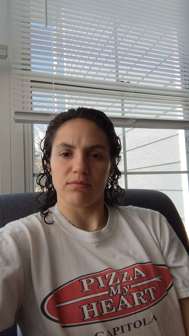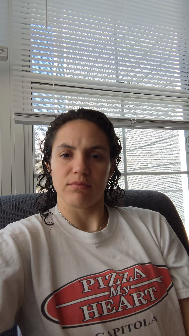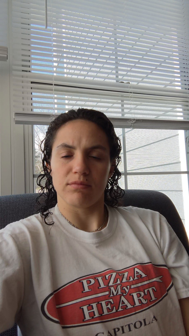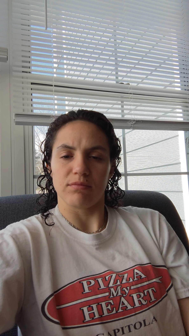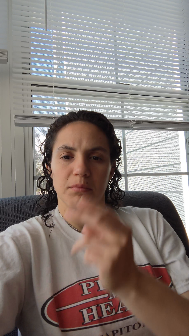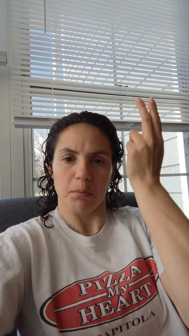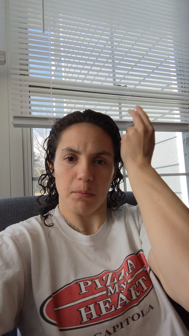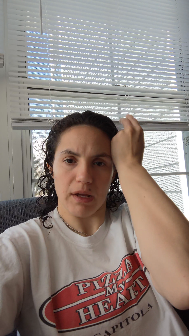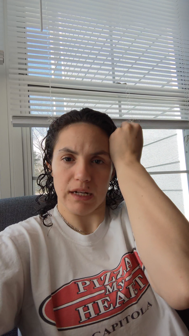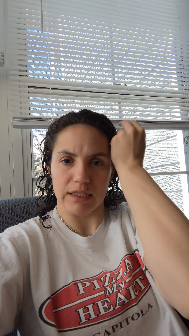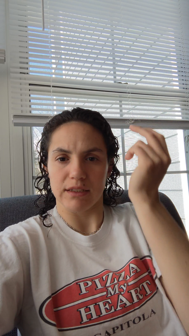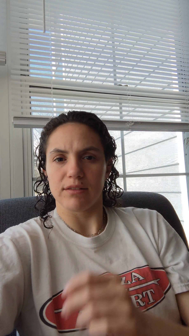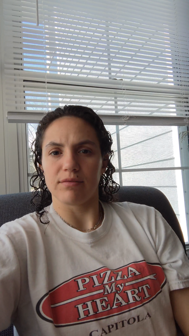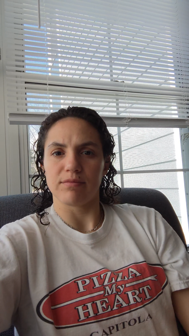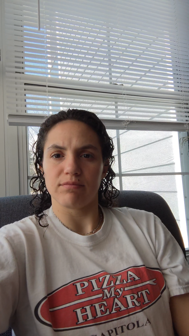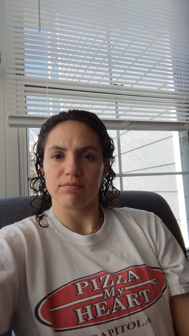bunny